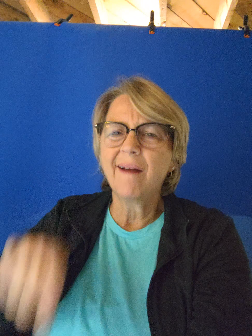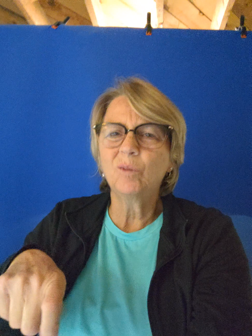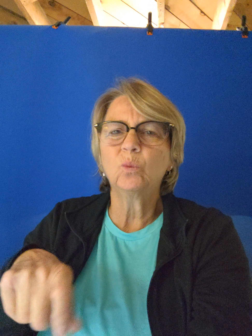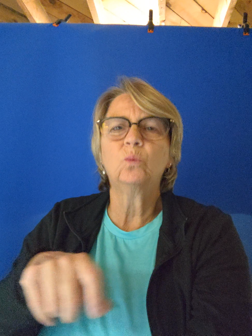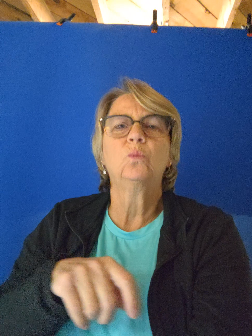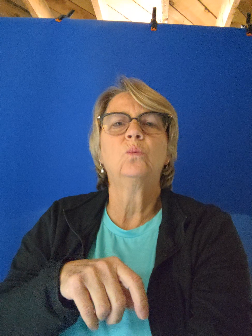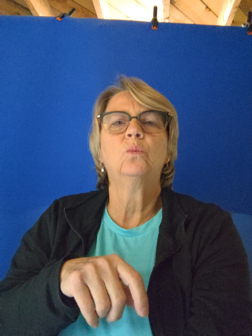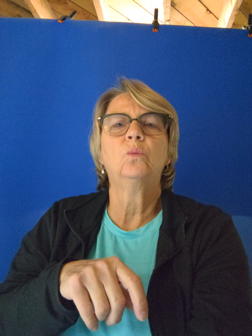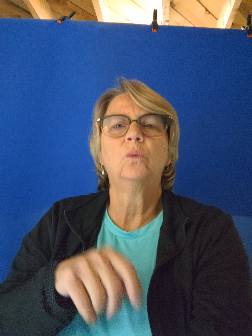have to